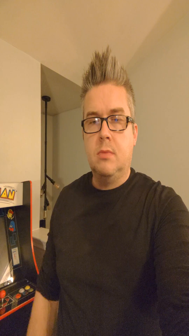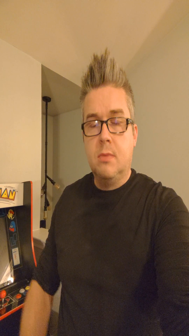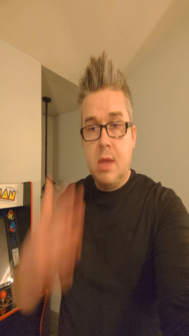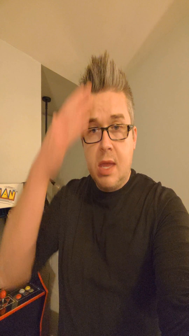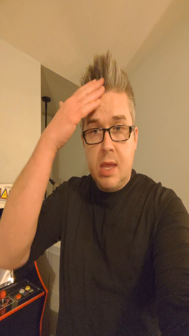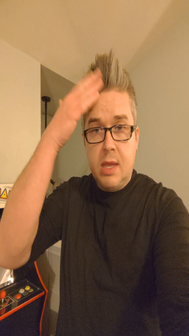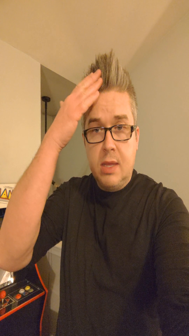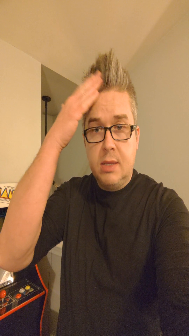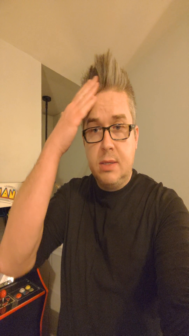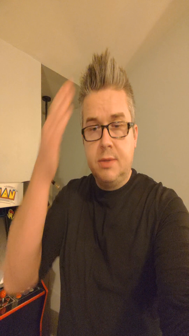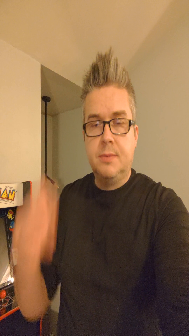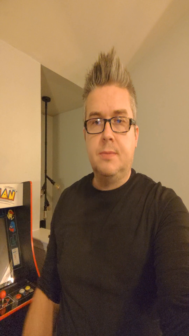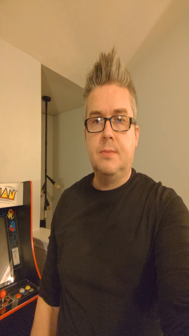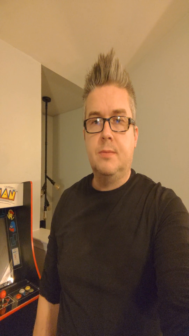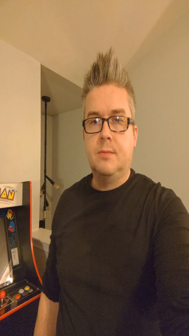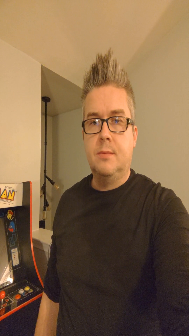hat